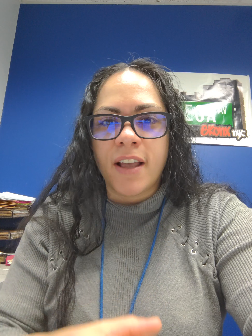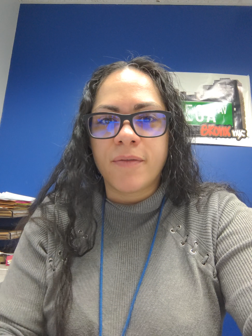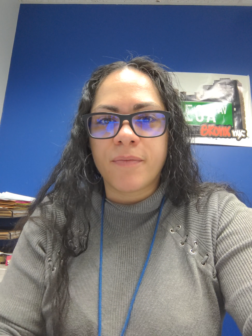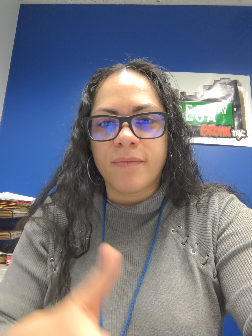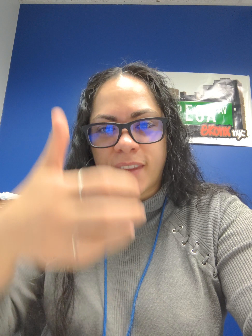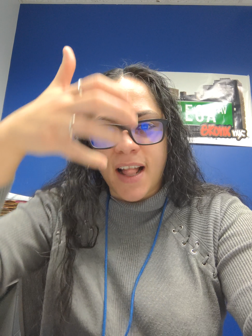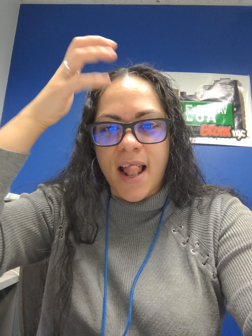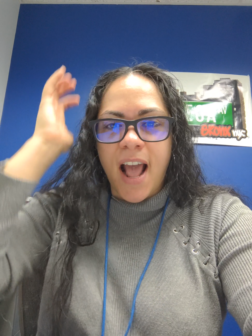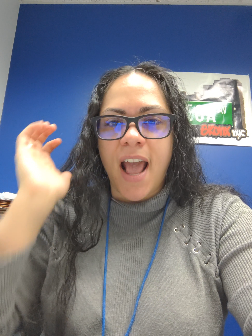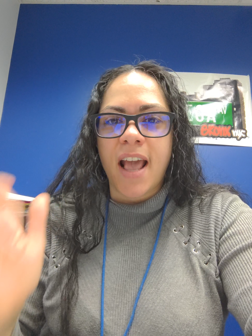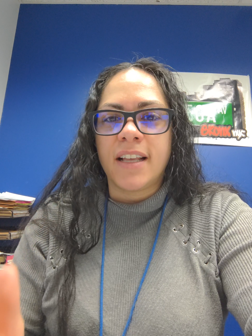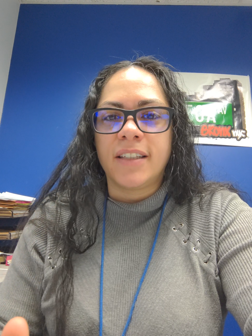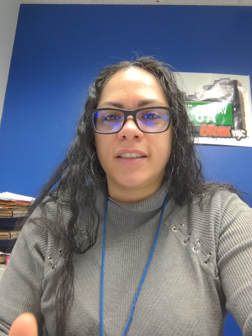lion